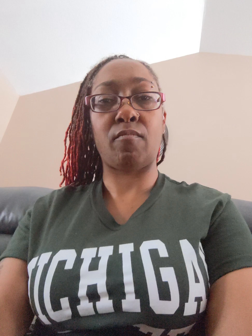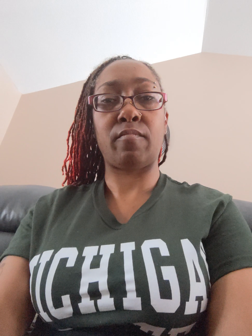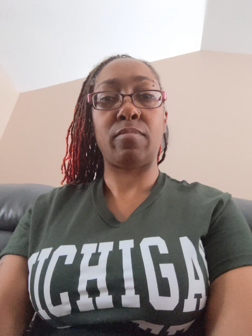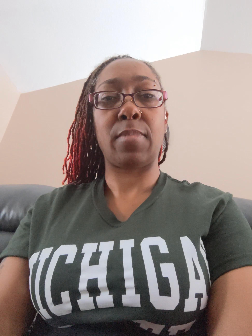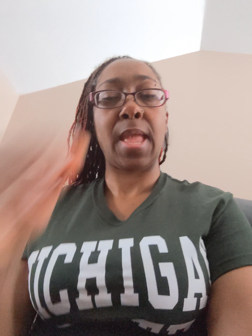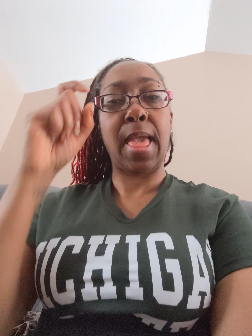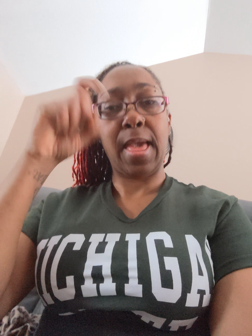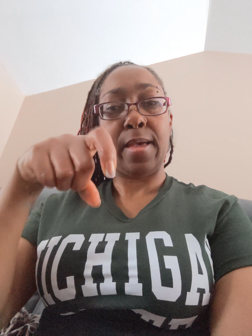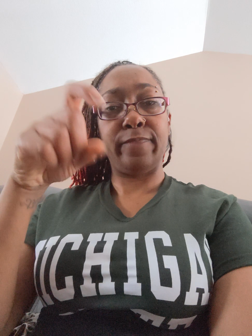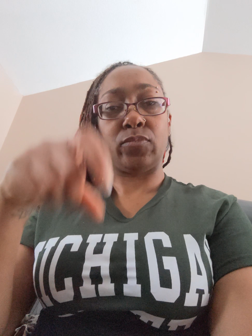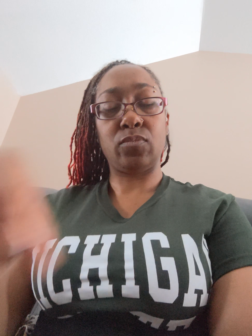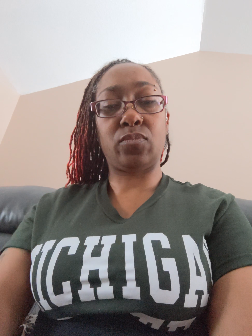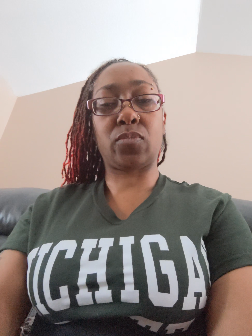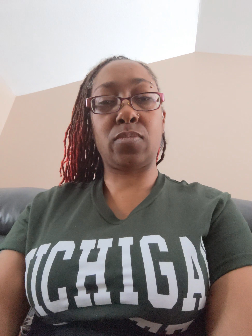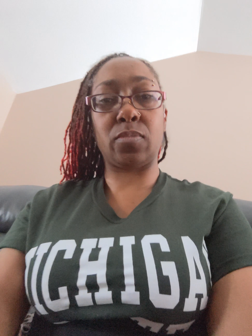have to